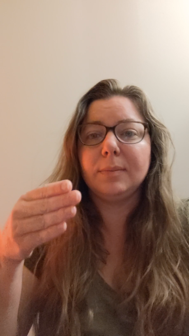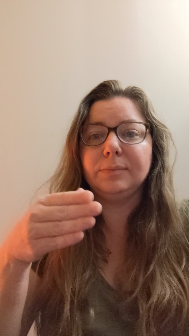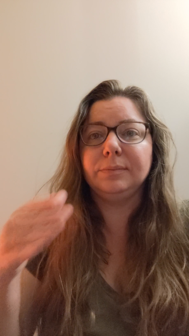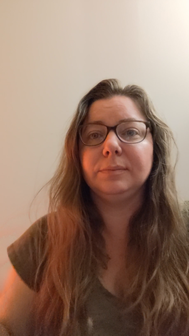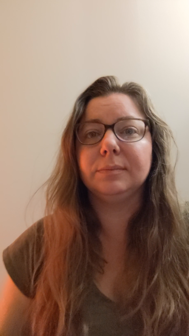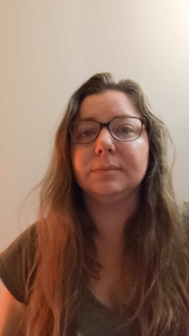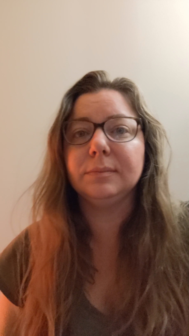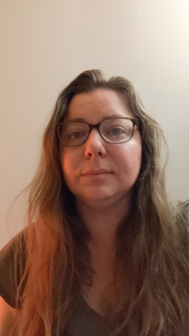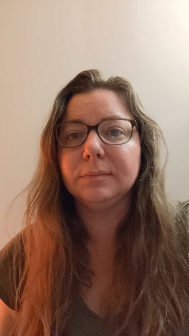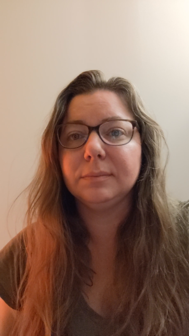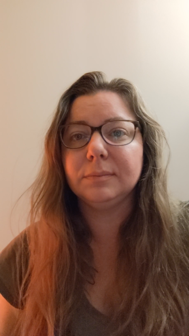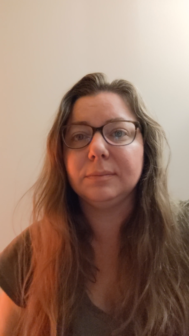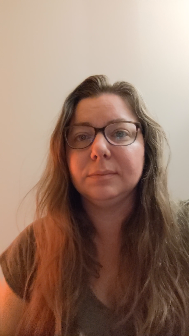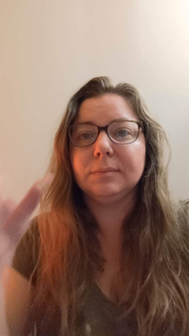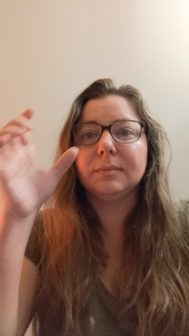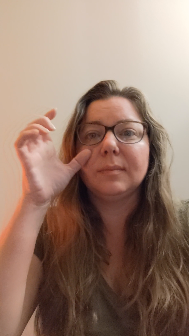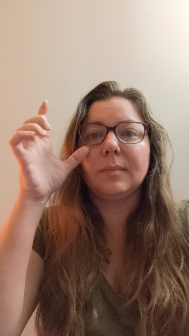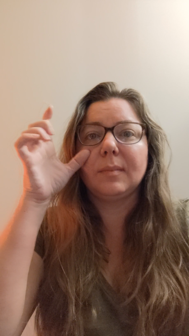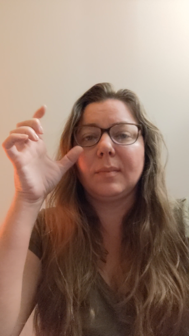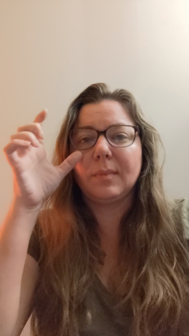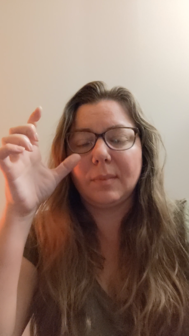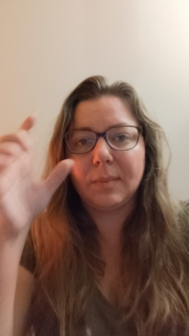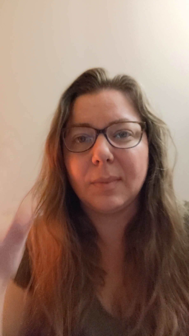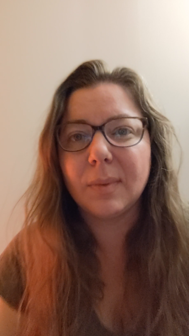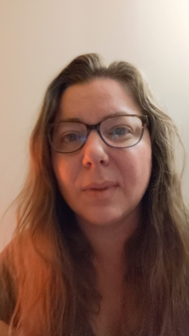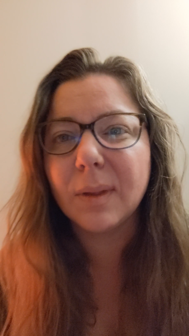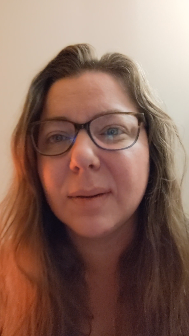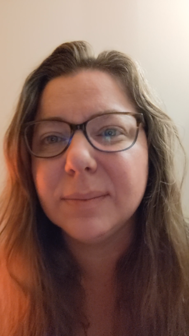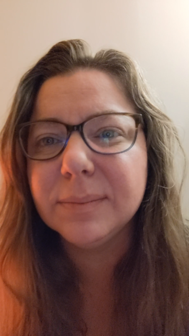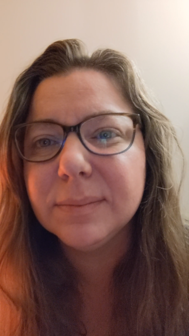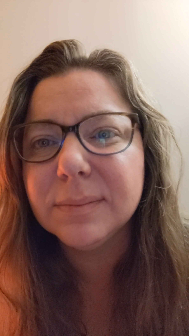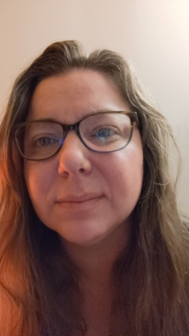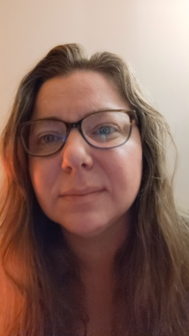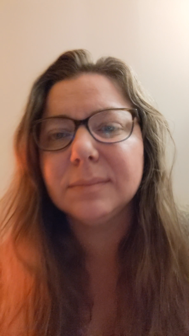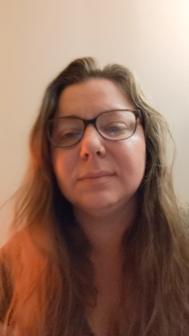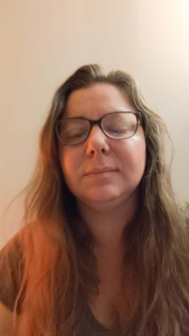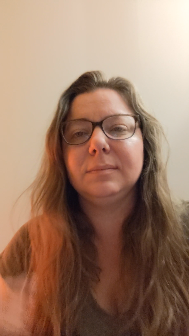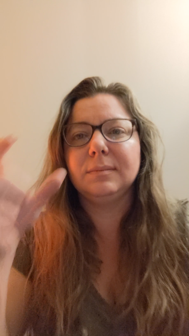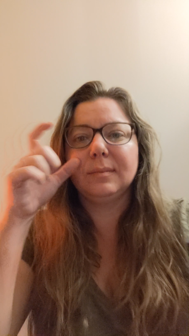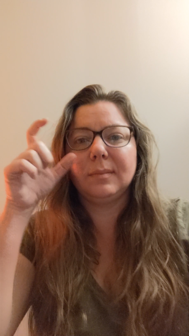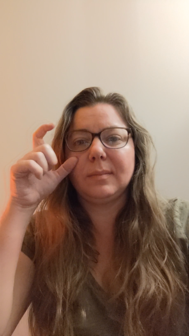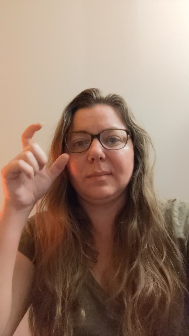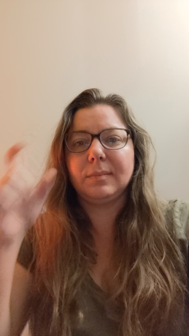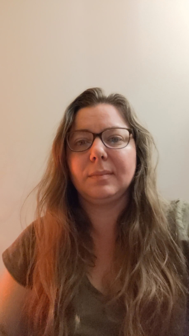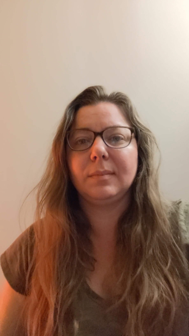glasses